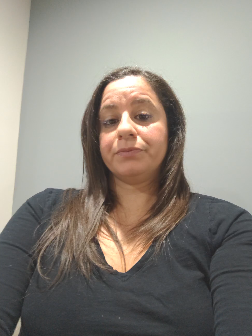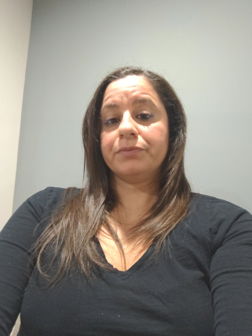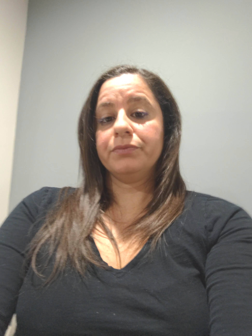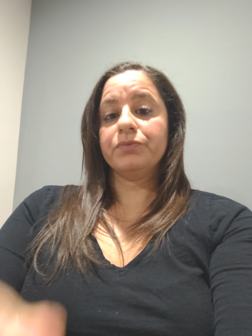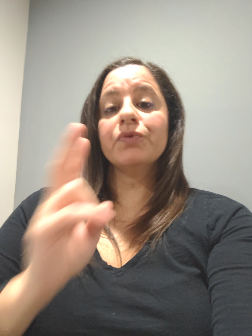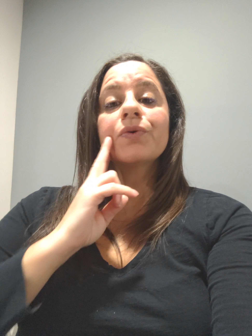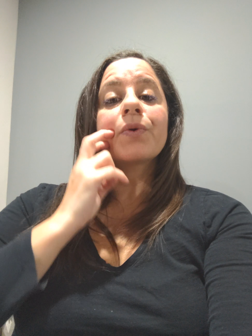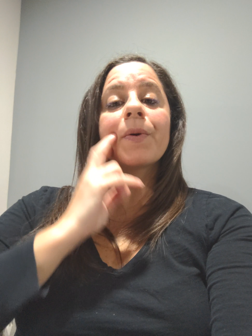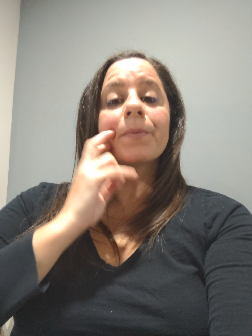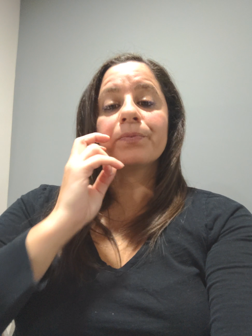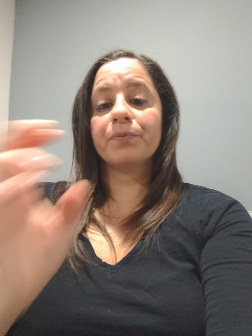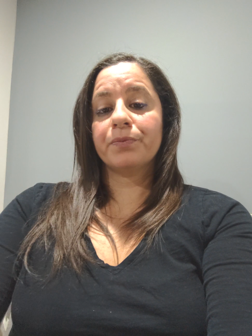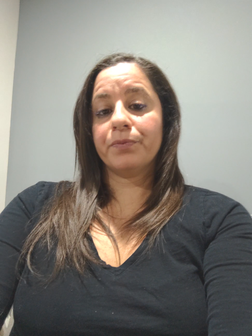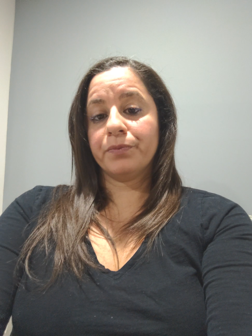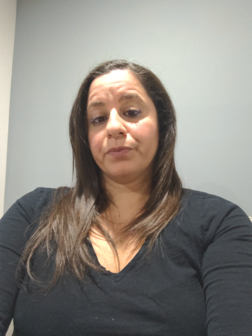gum